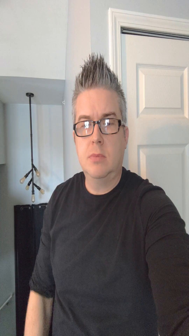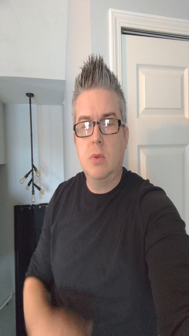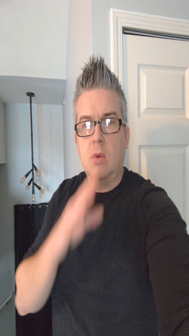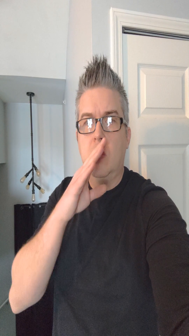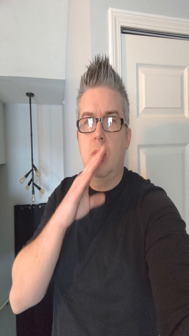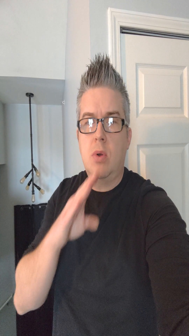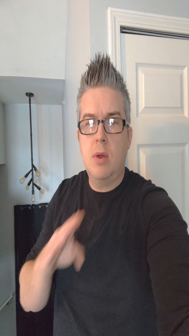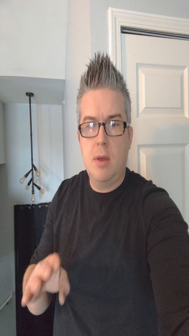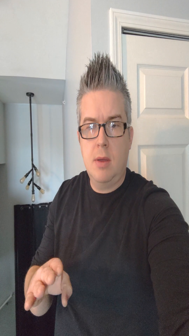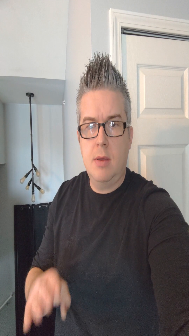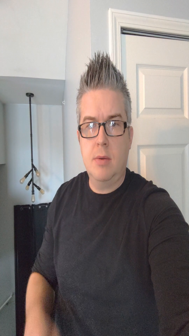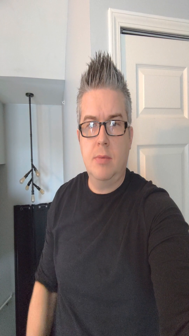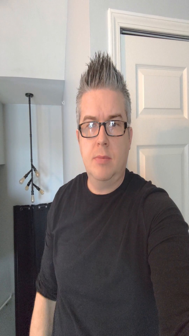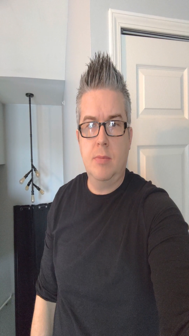quiet